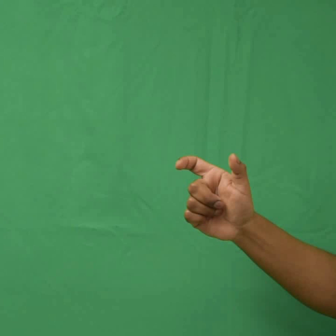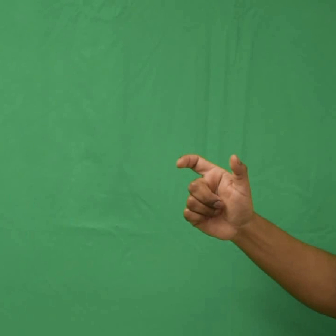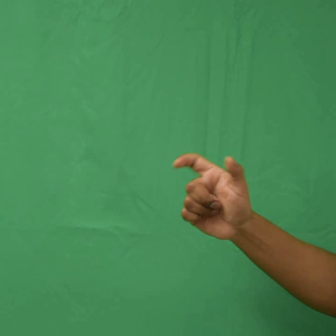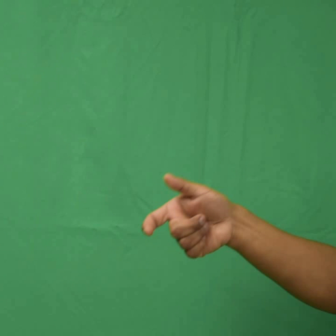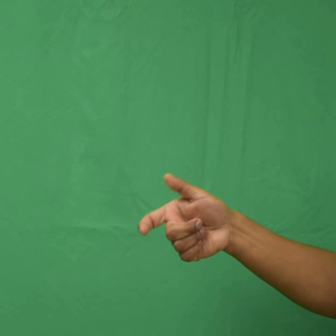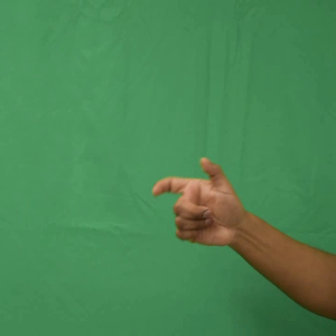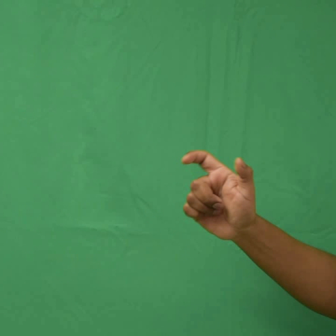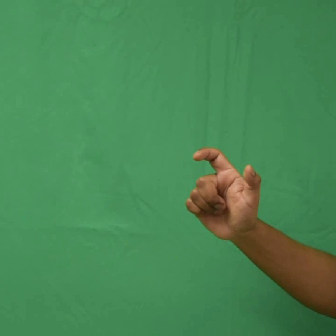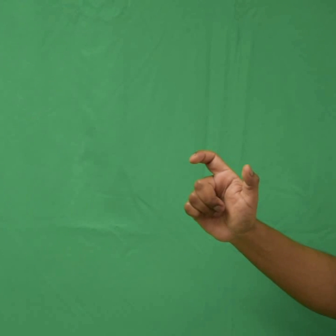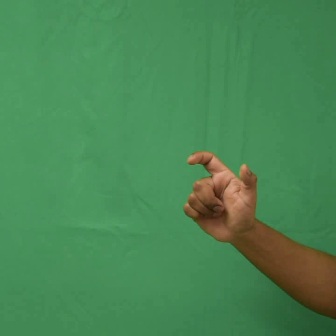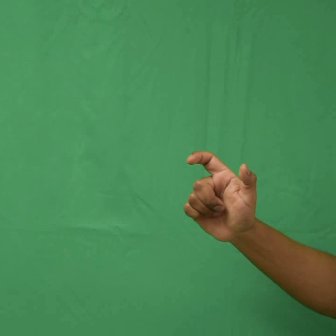Q